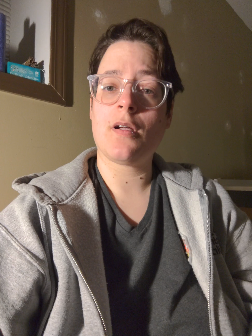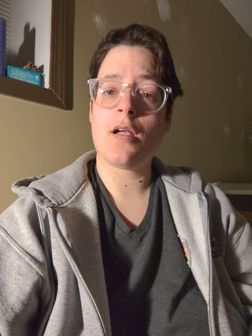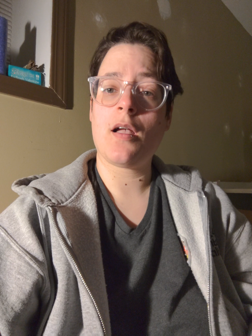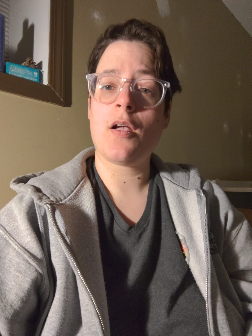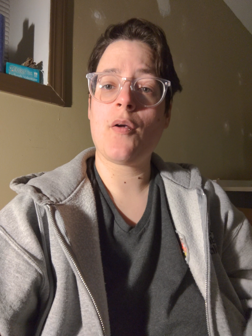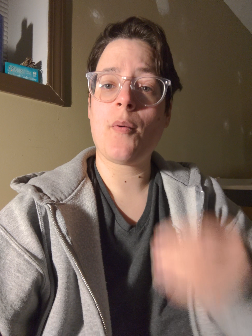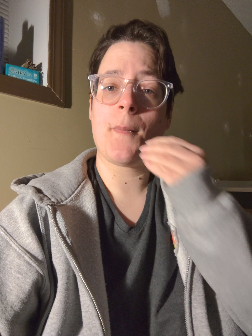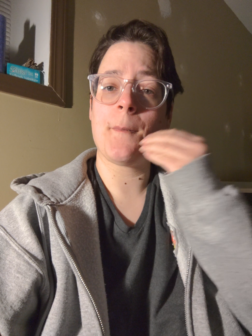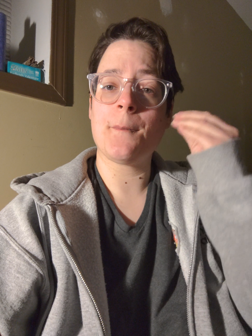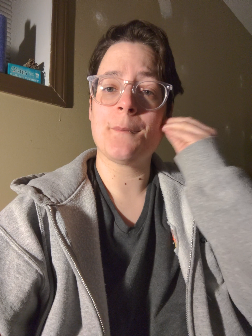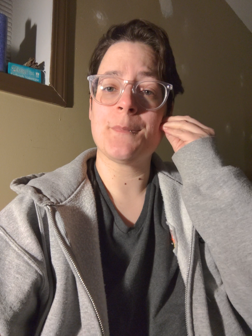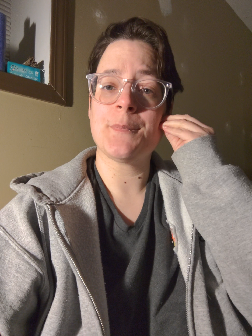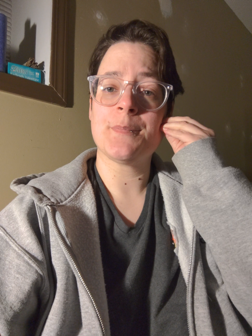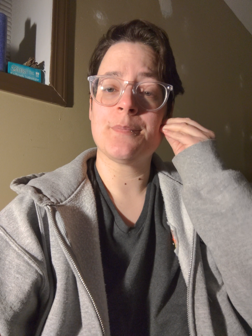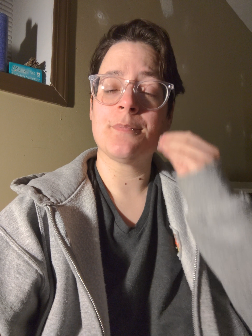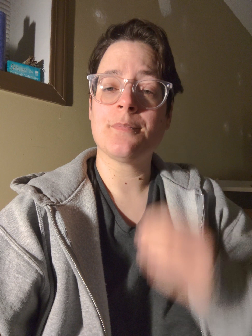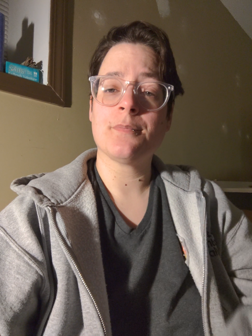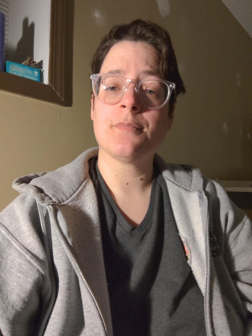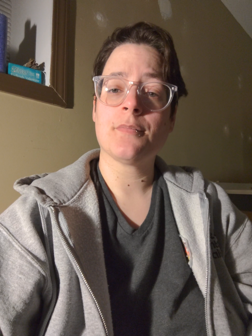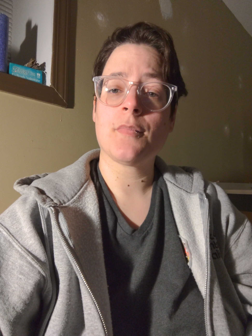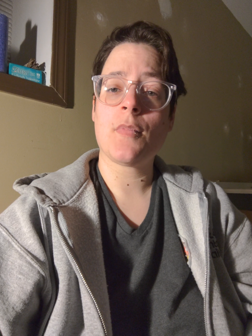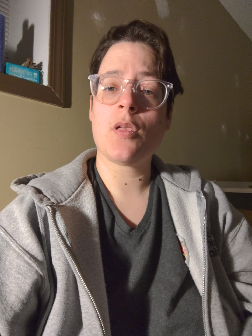home